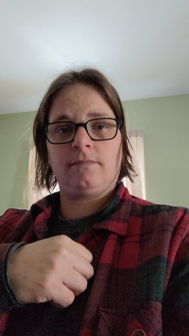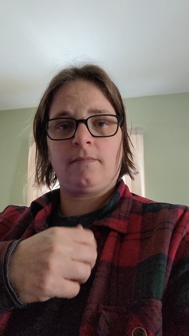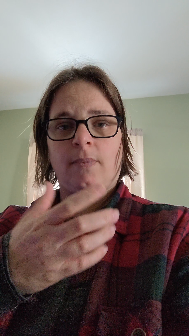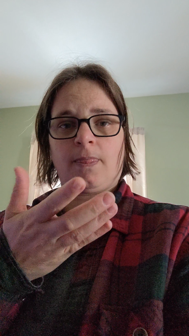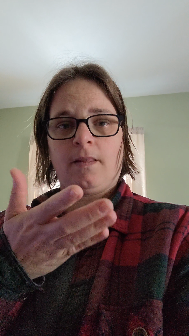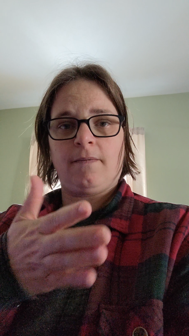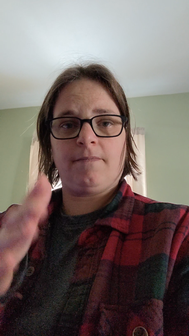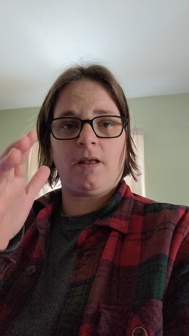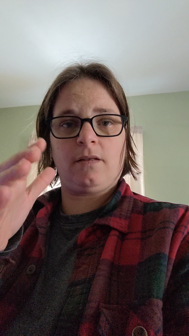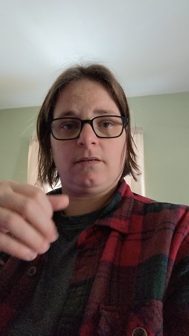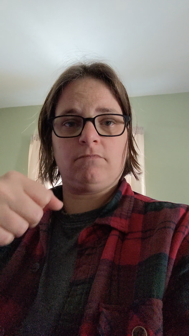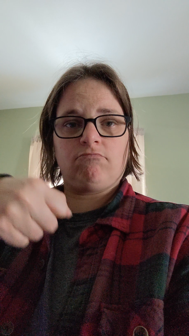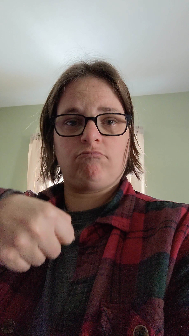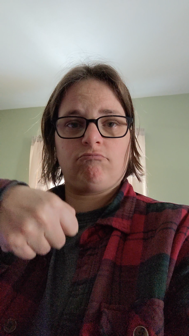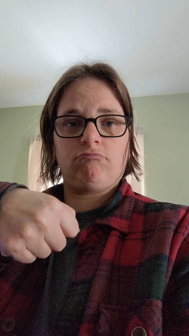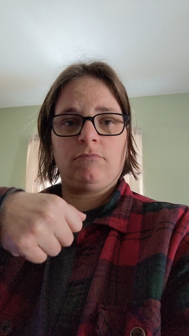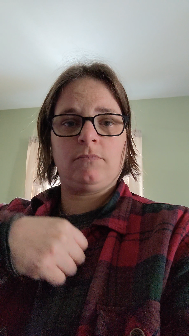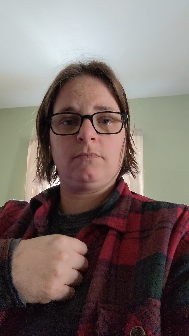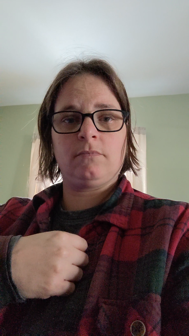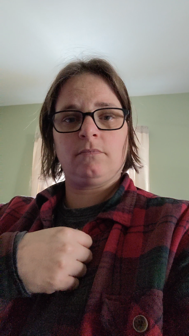bucket